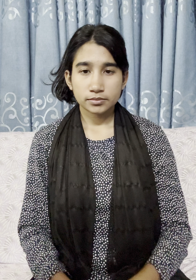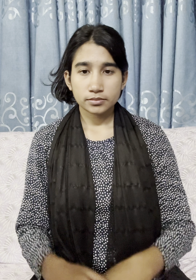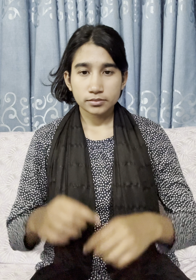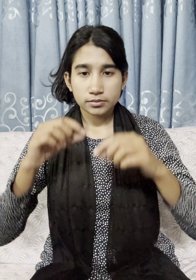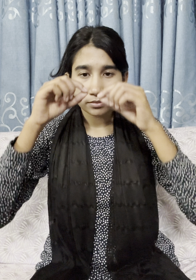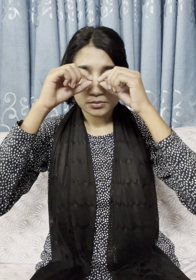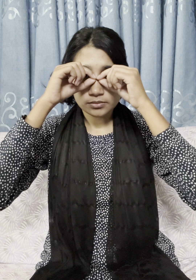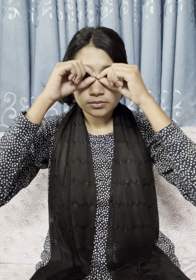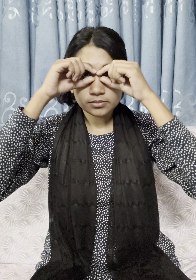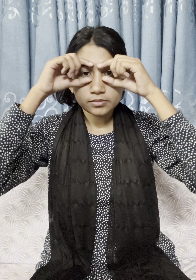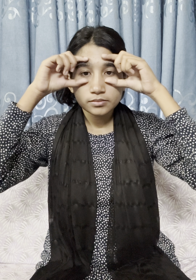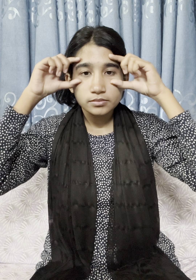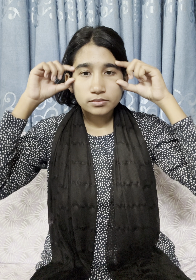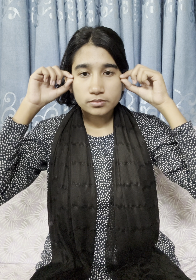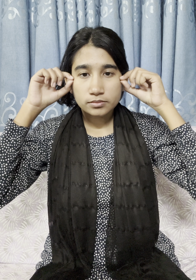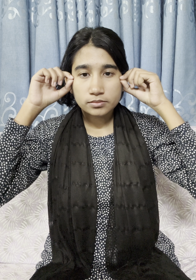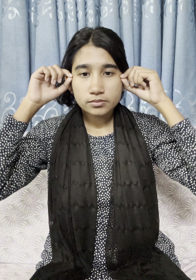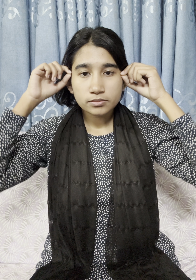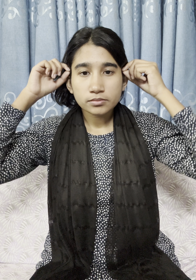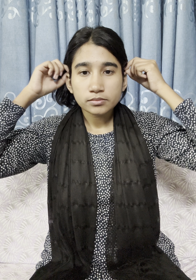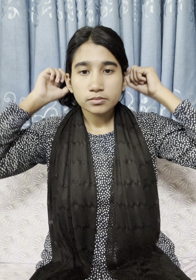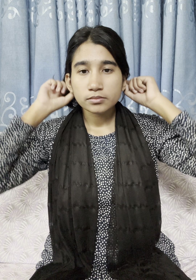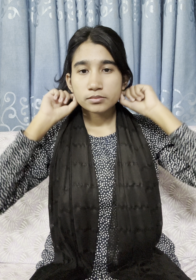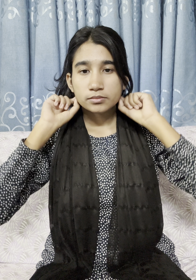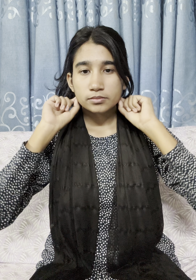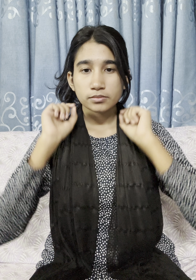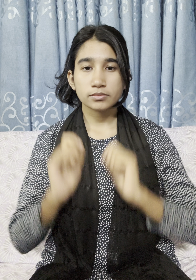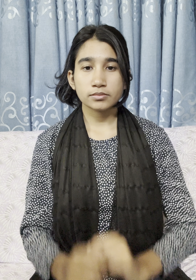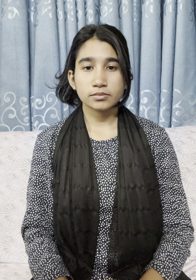চশমা